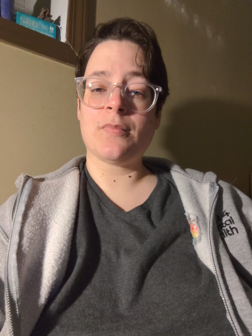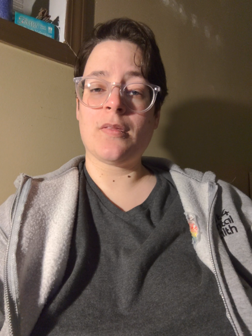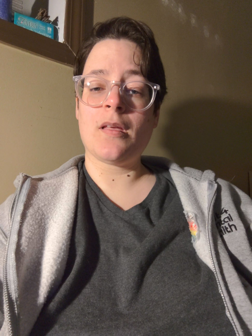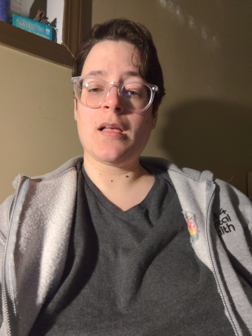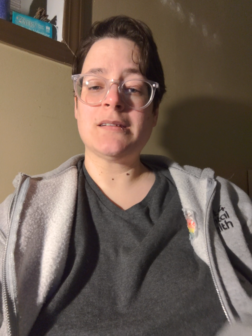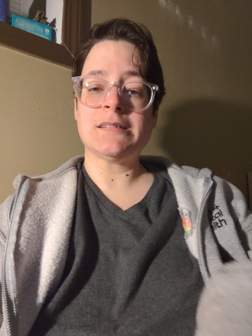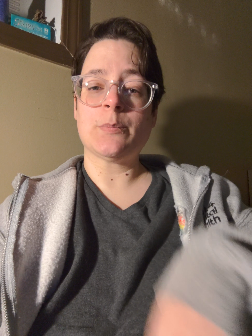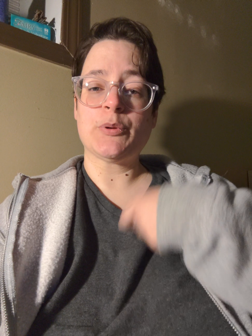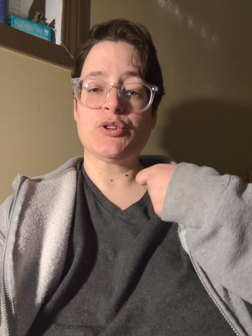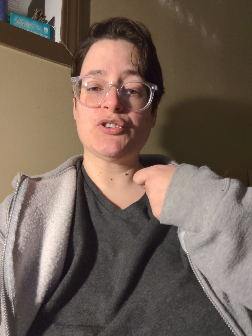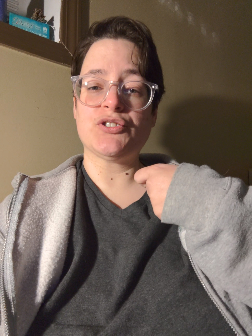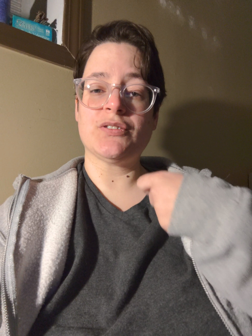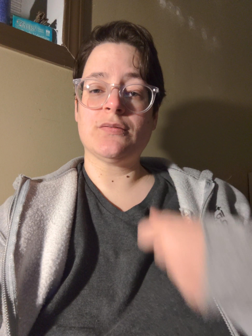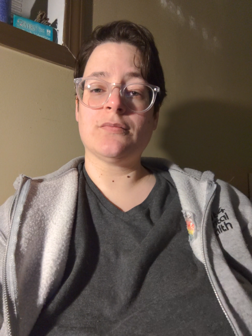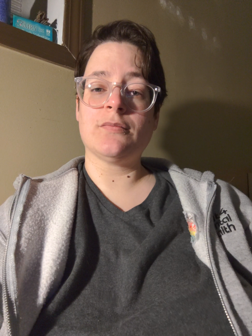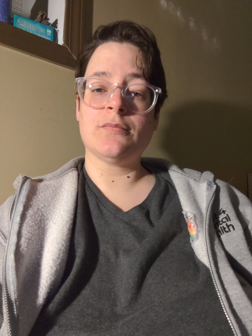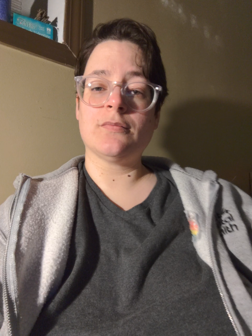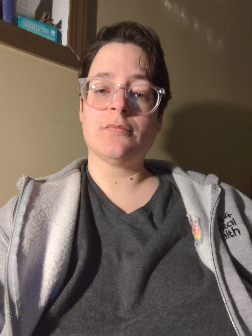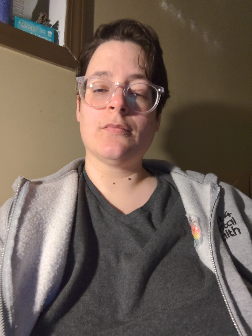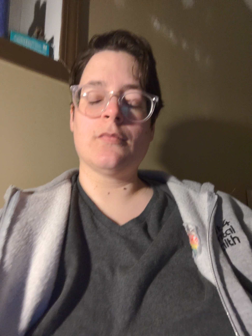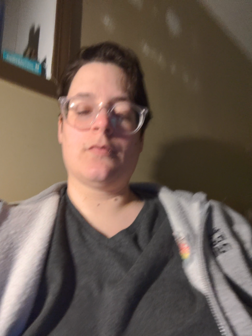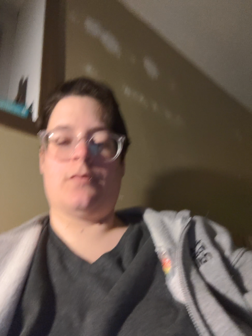zipper